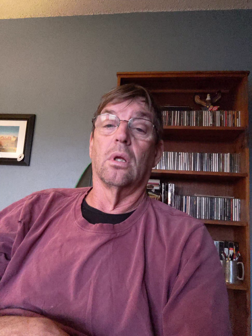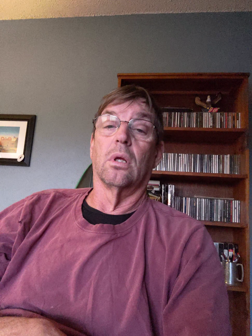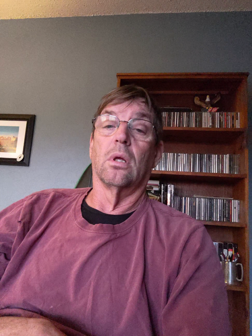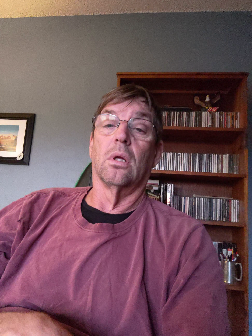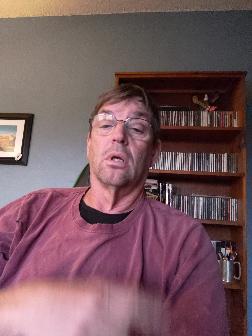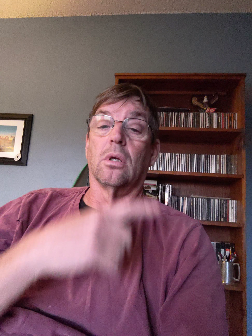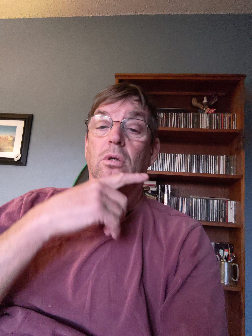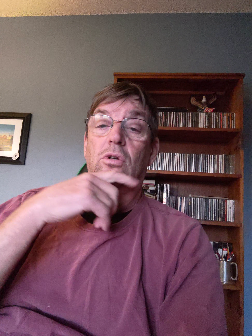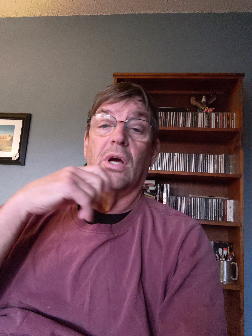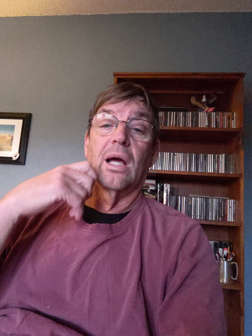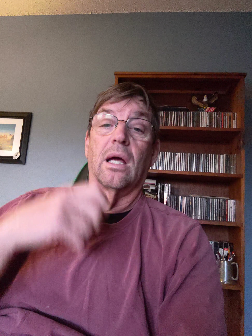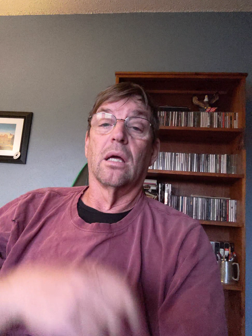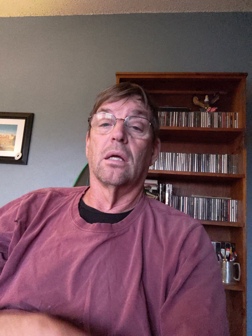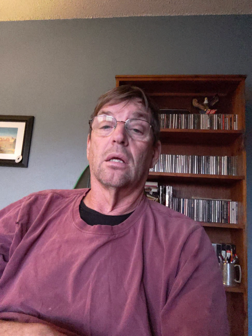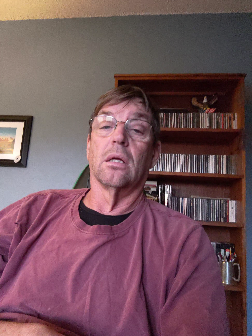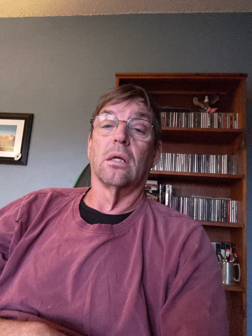dry